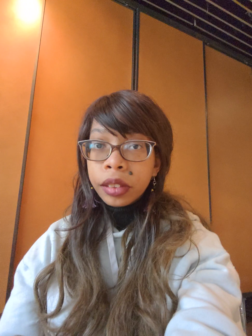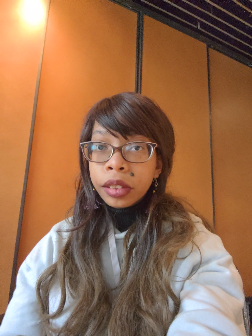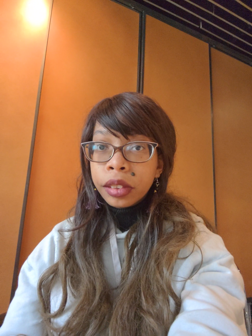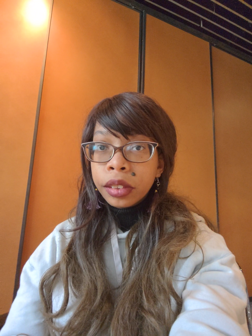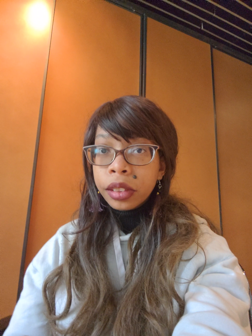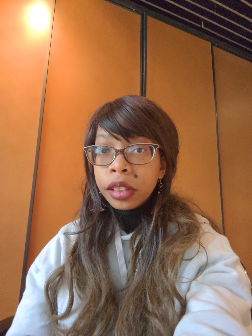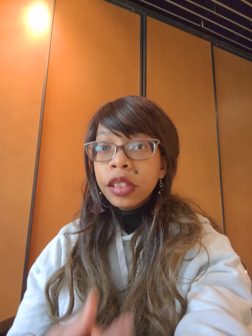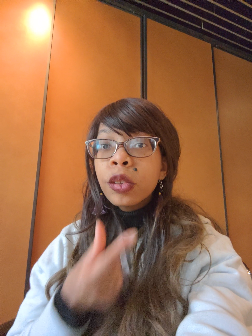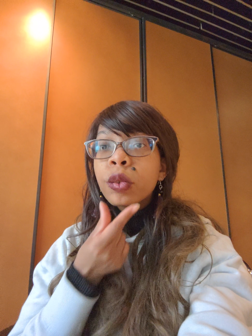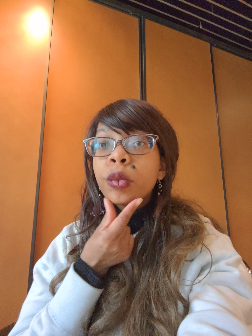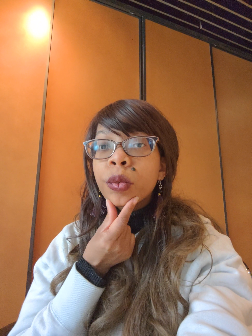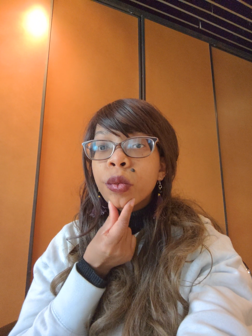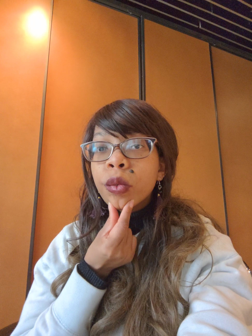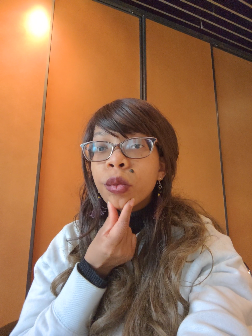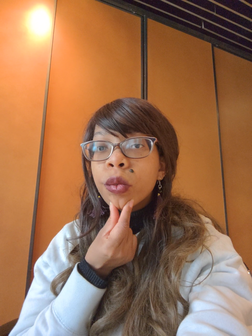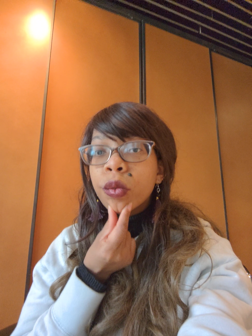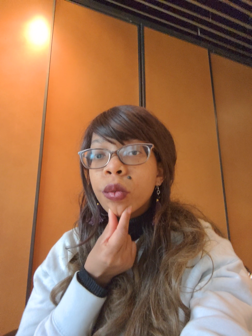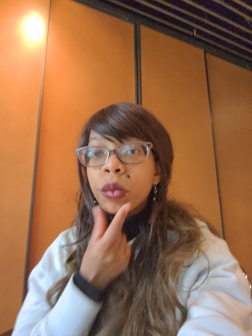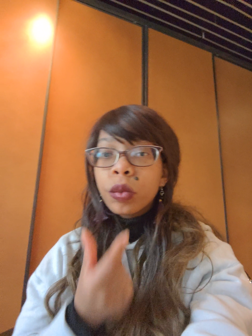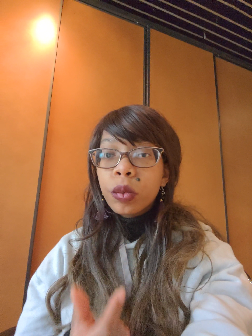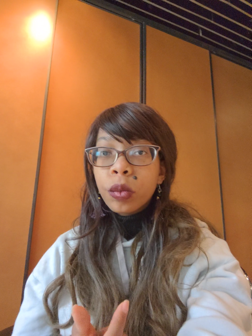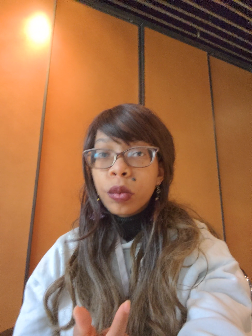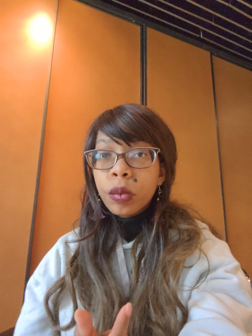chin